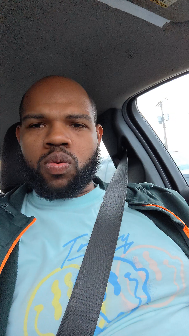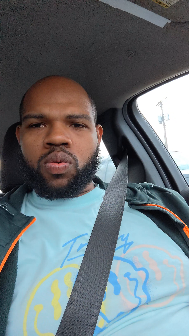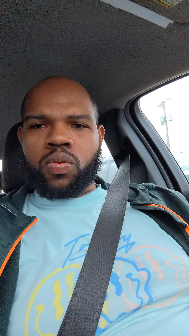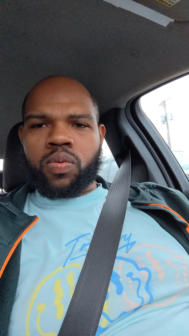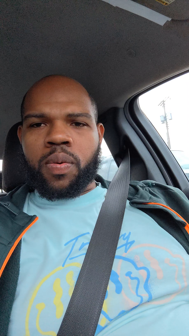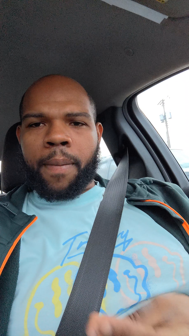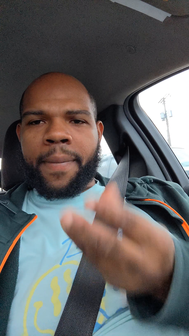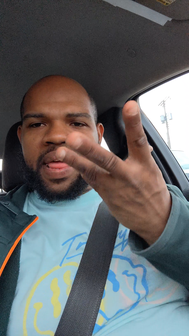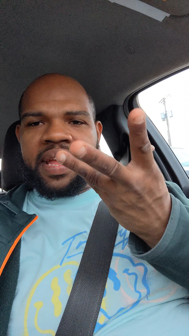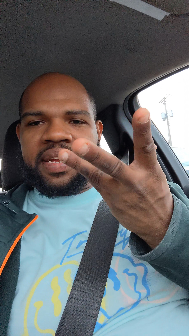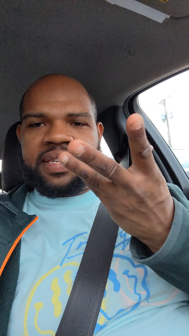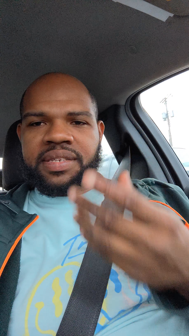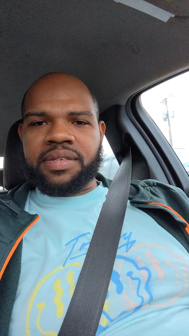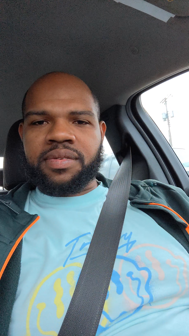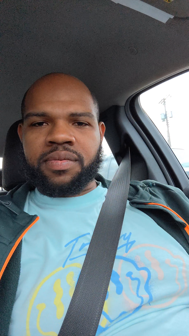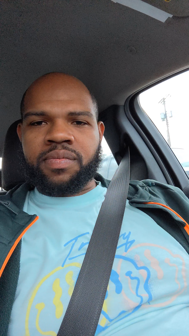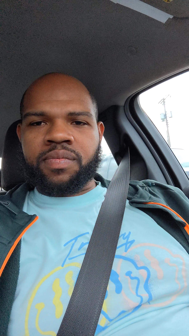plants